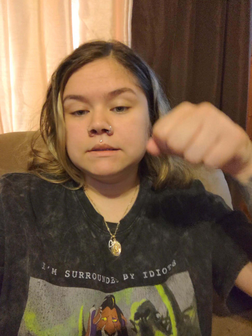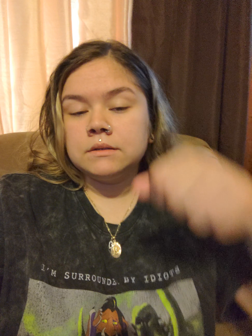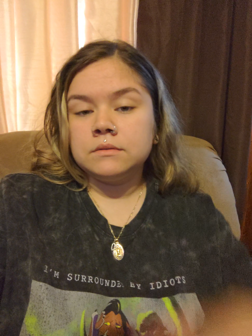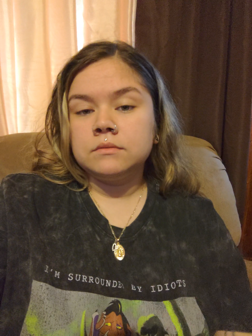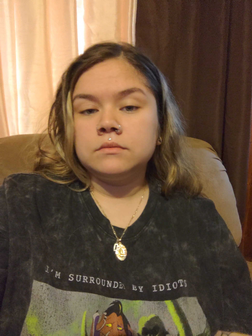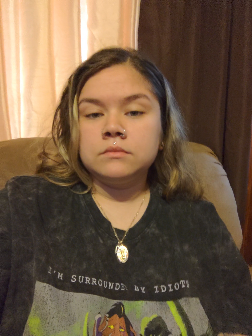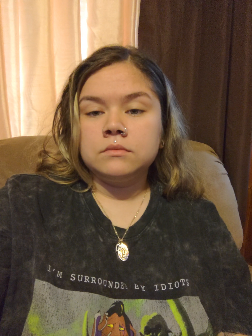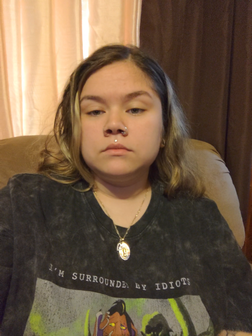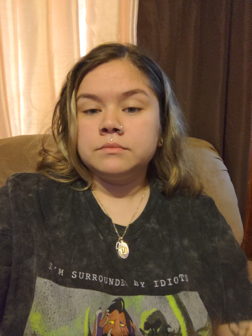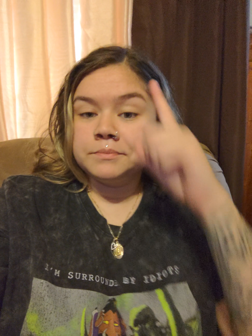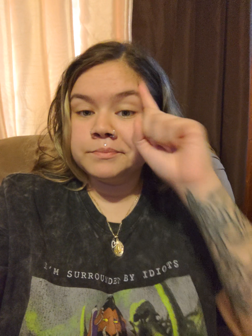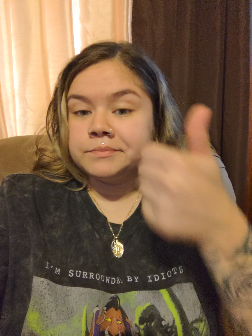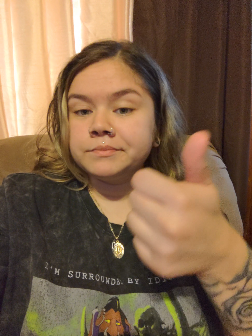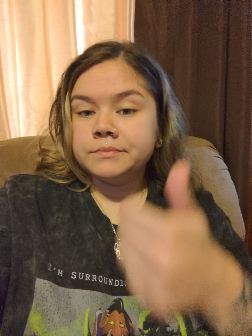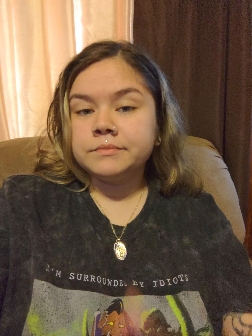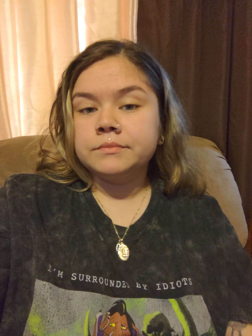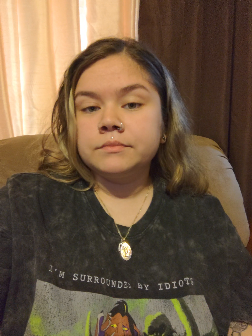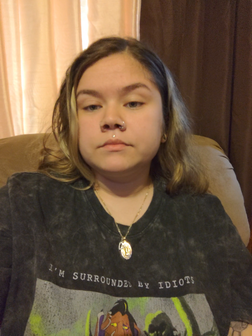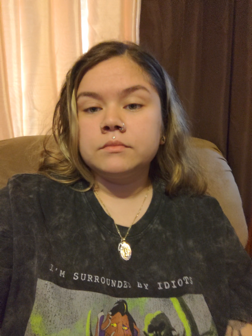dime